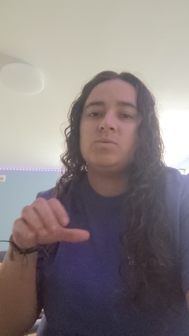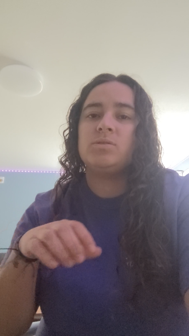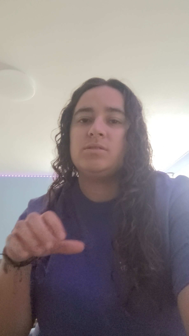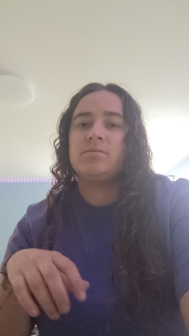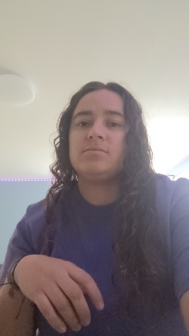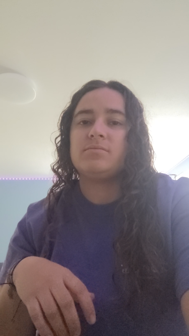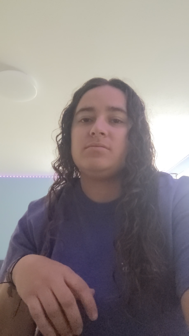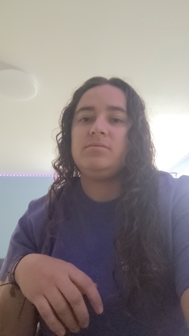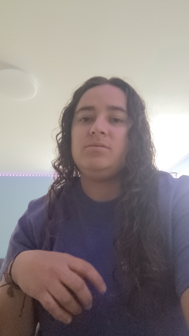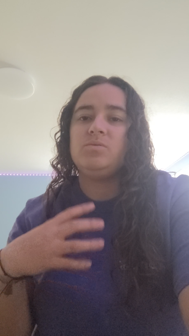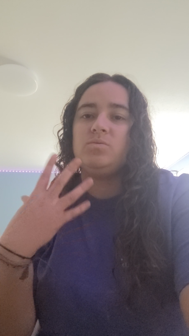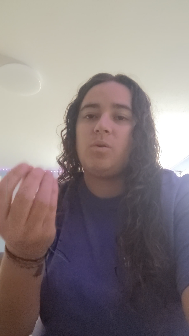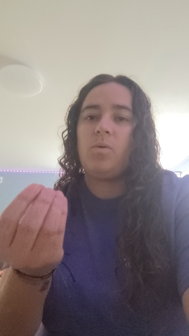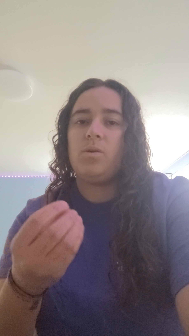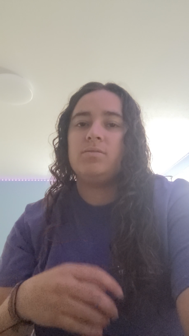going to